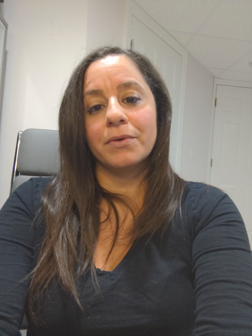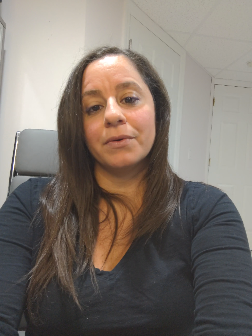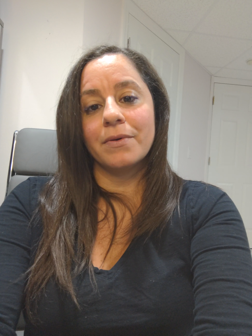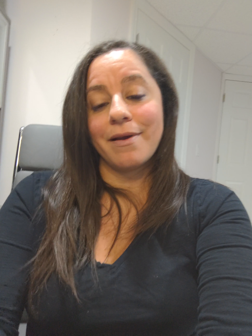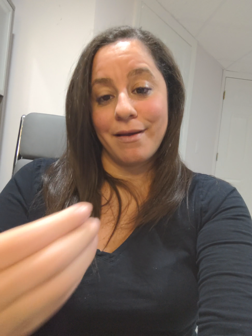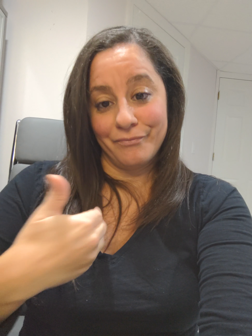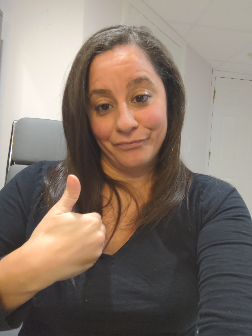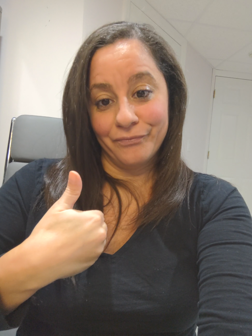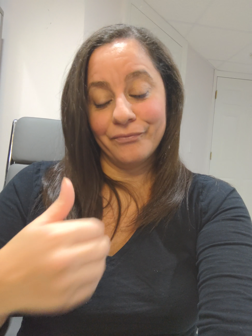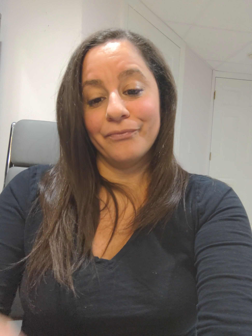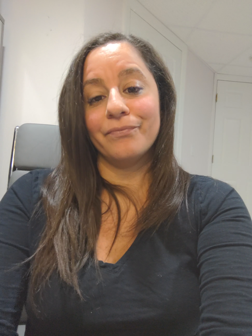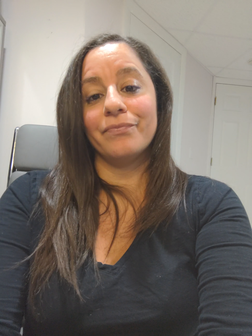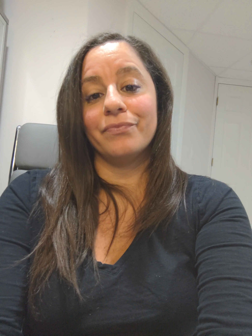have